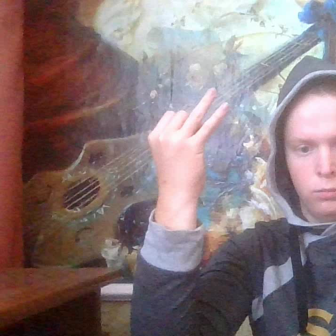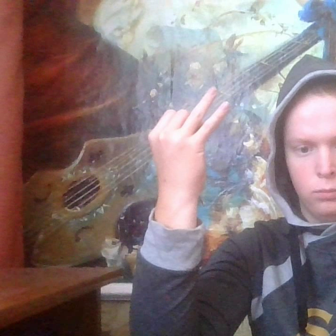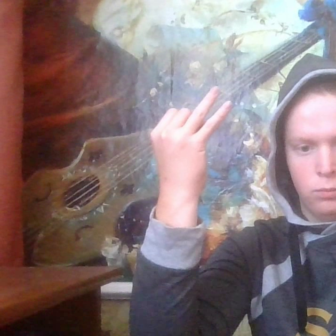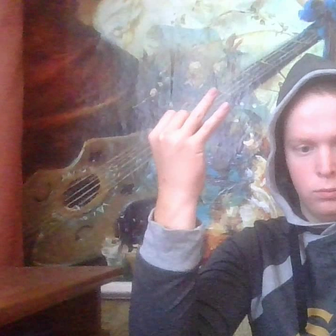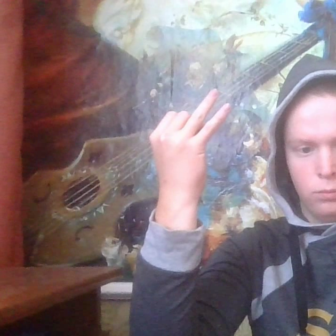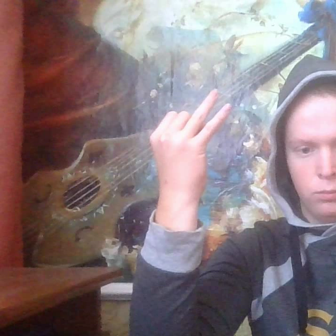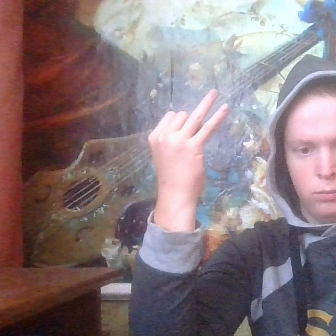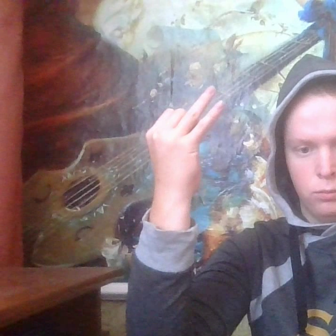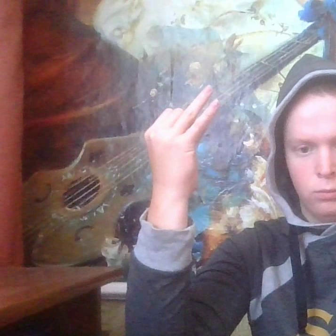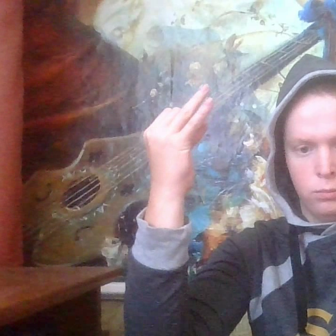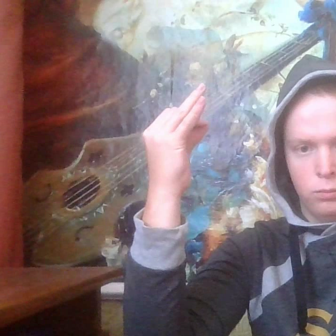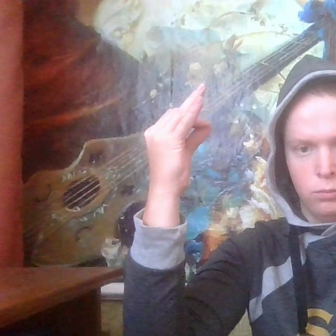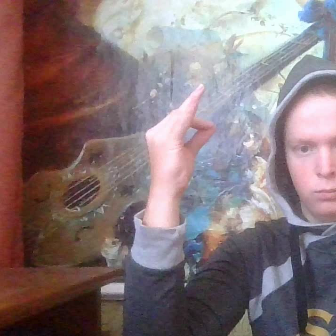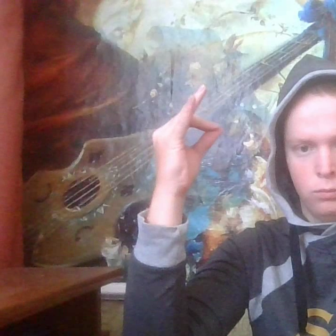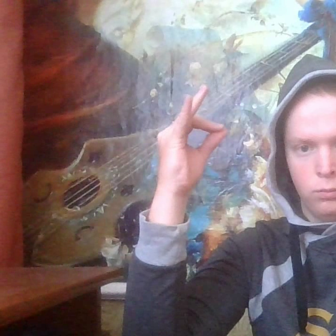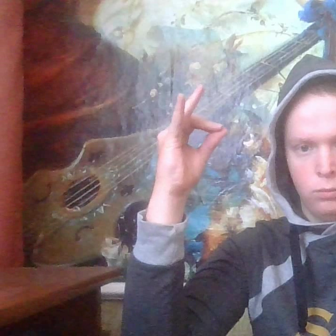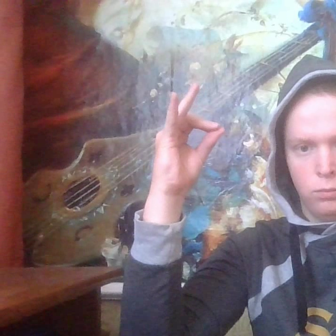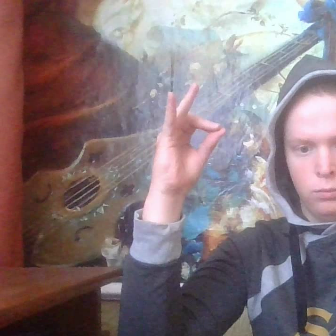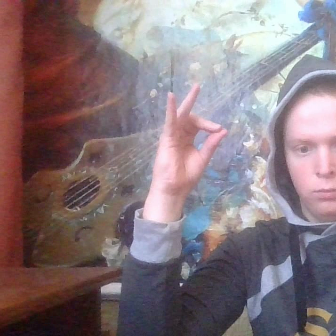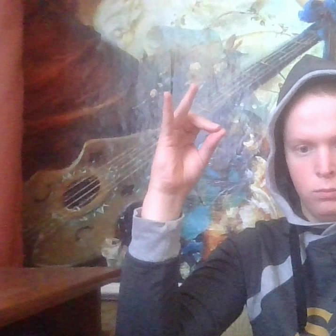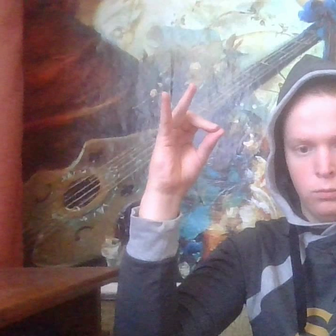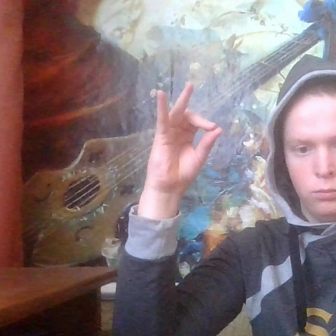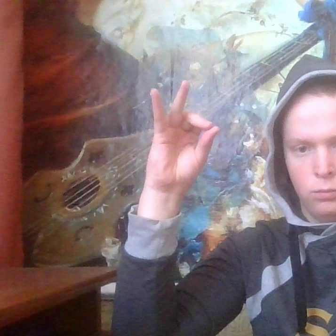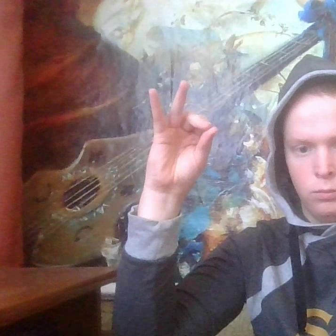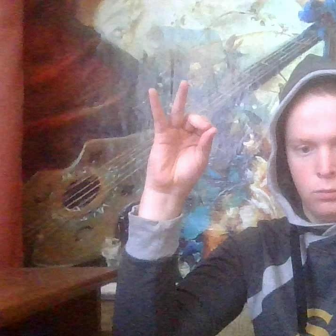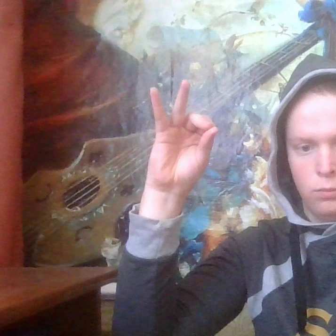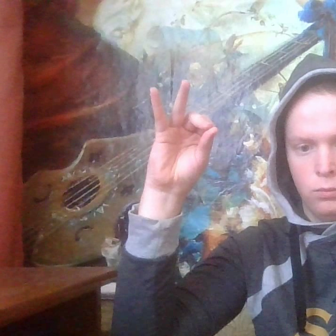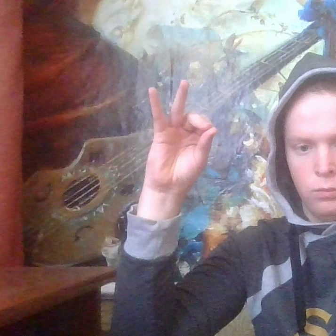Й